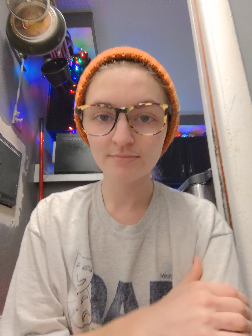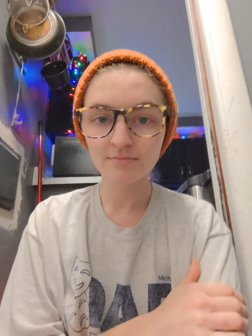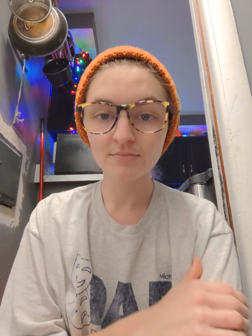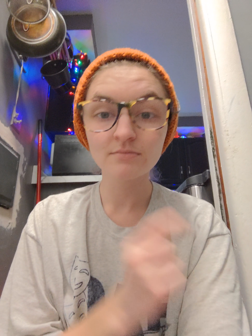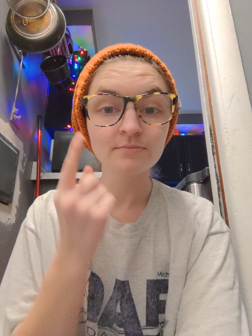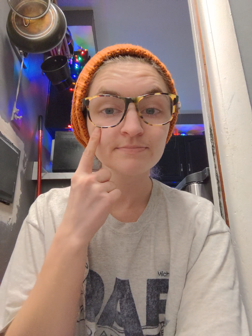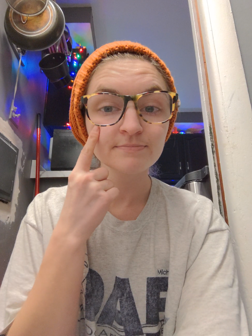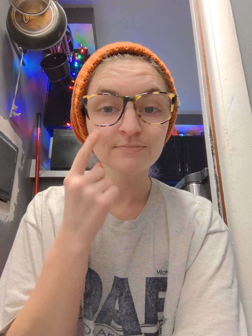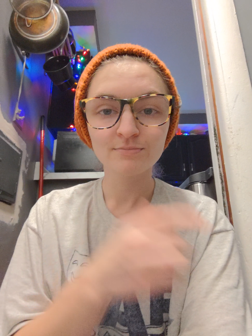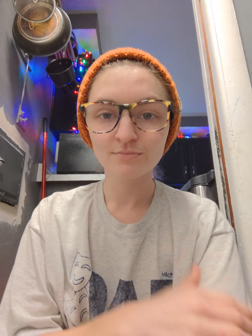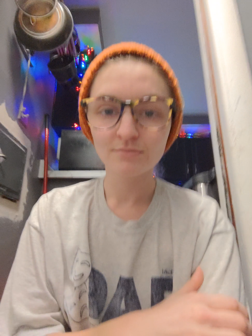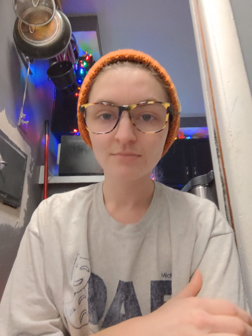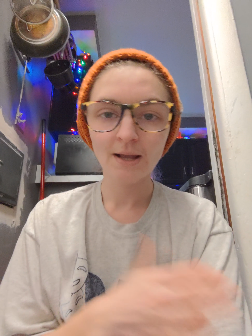eye